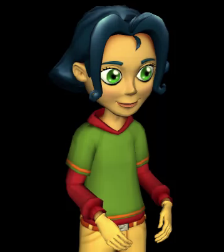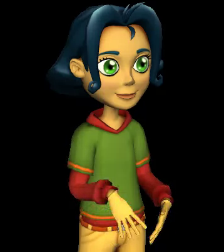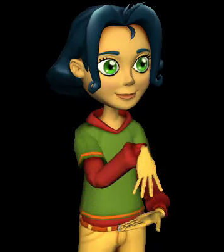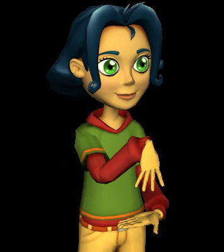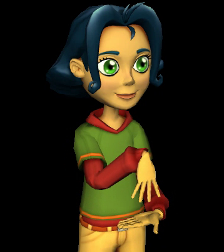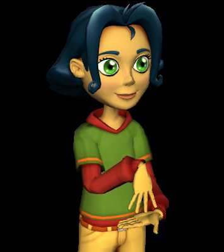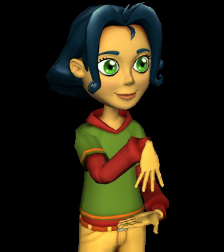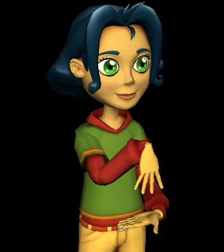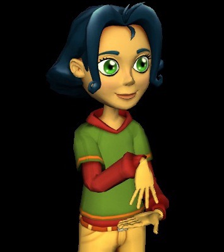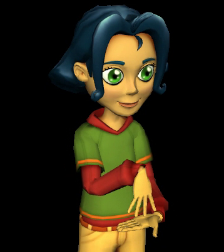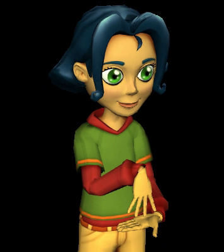أثينا